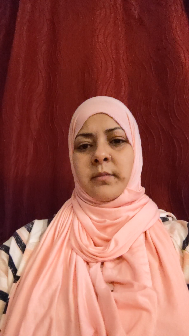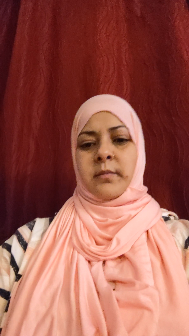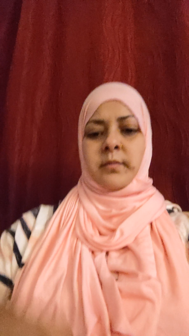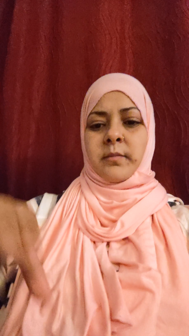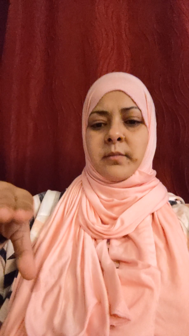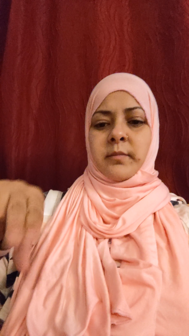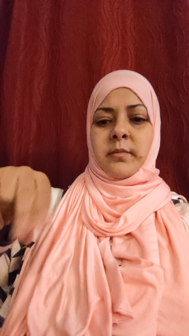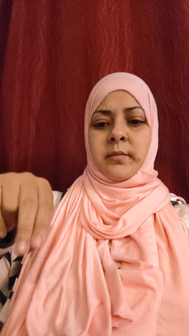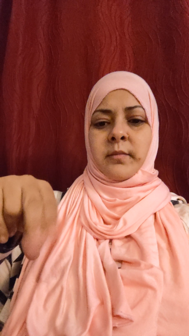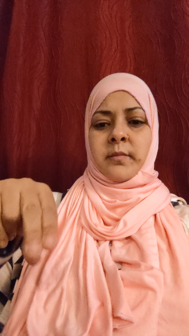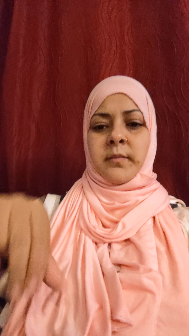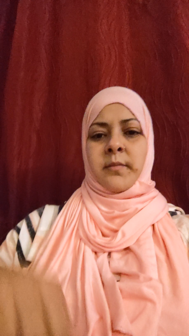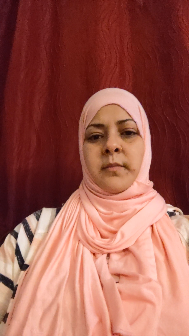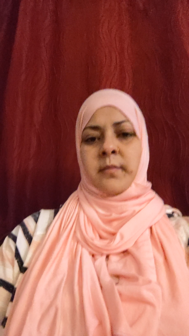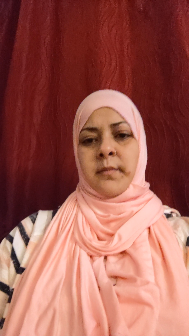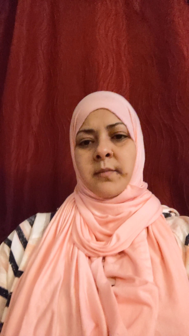diaper